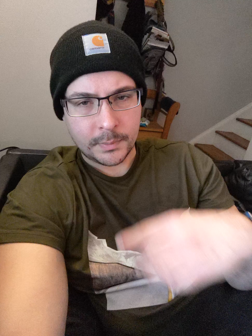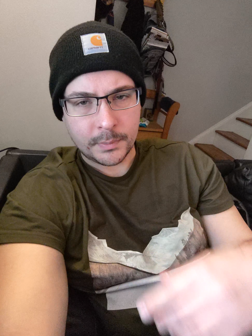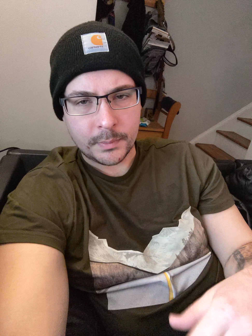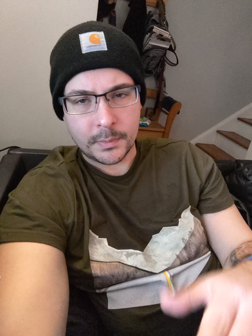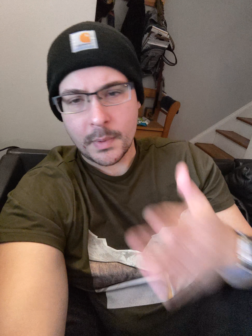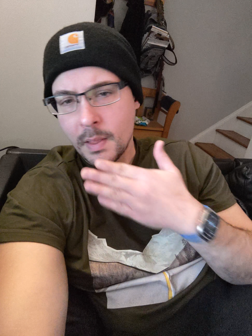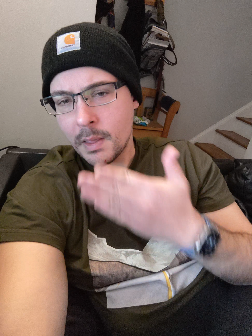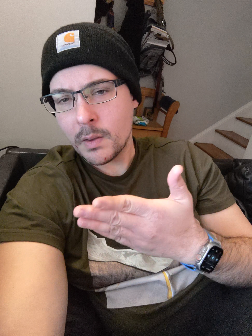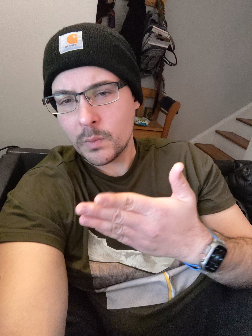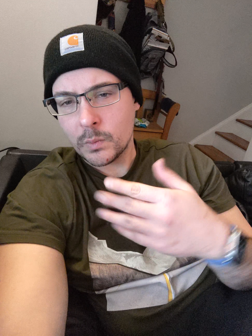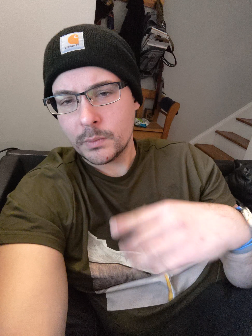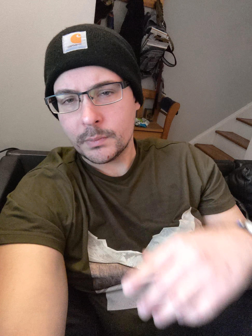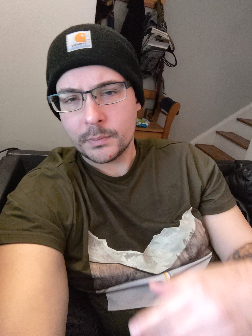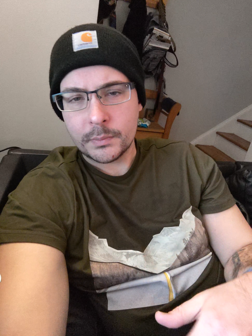thank you